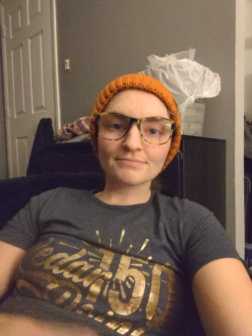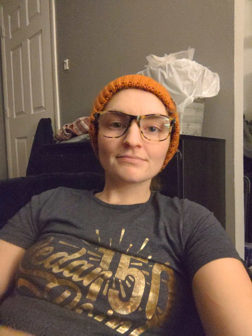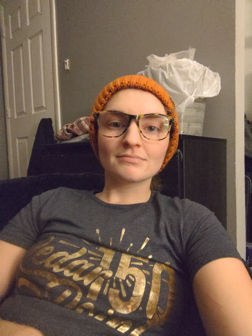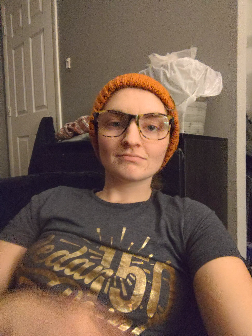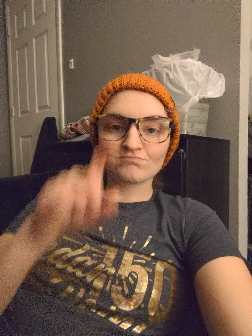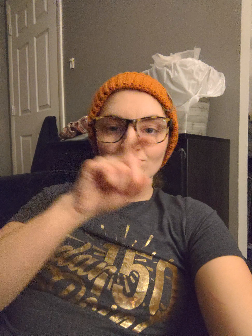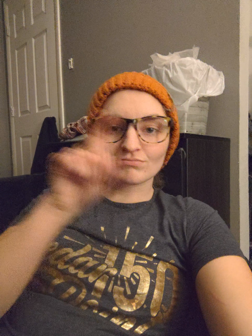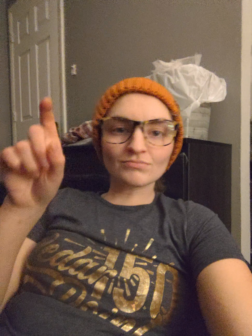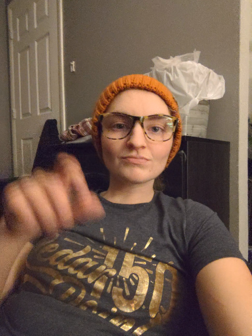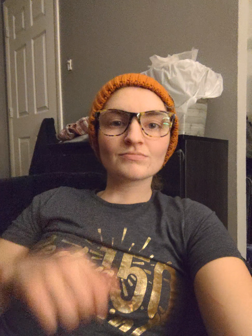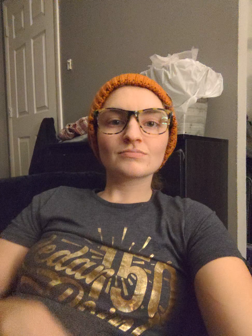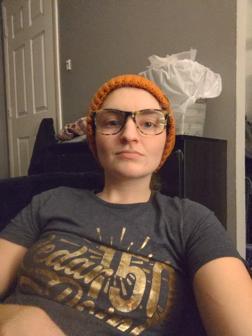closet